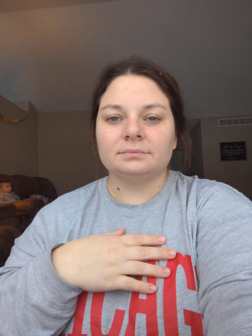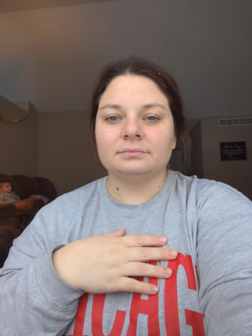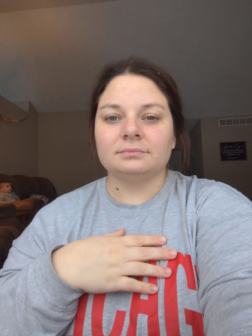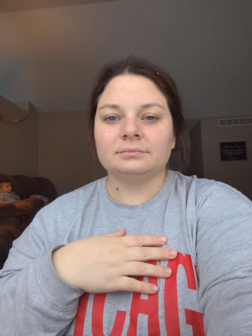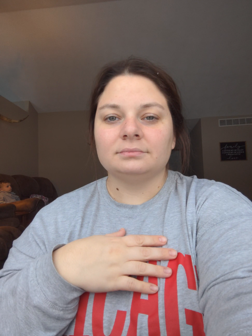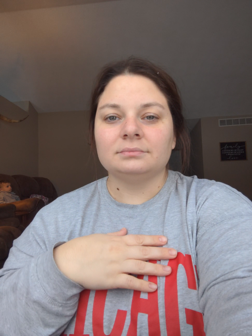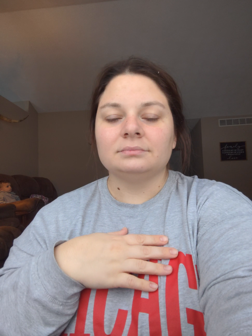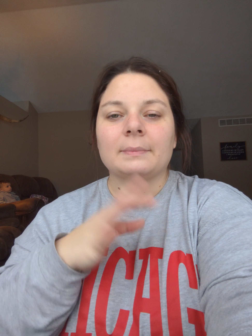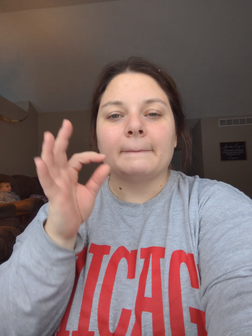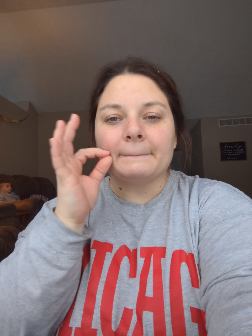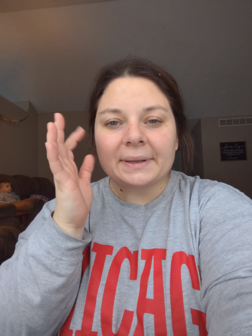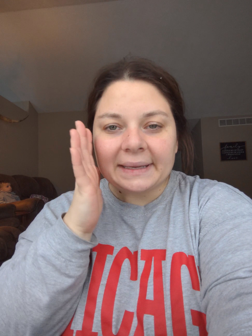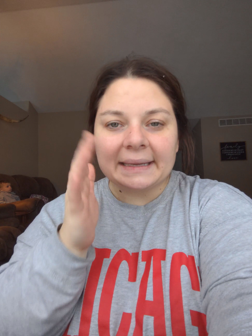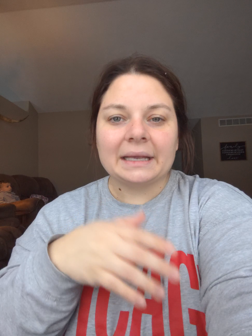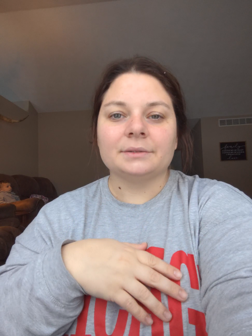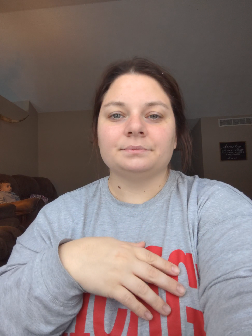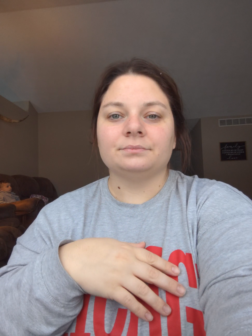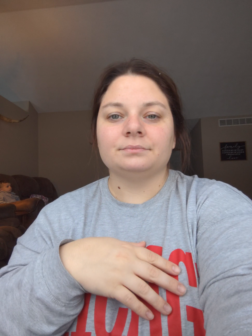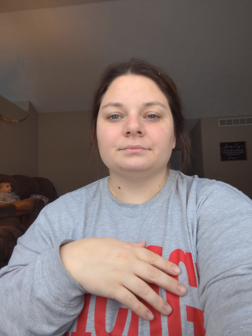bee